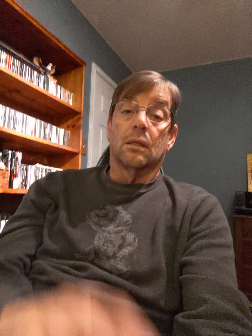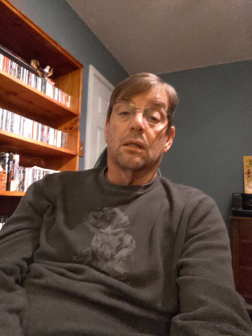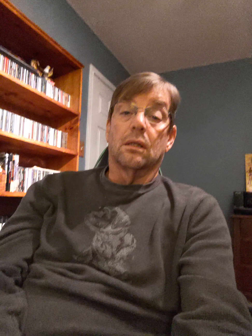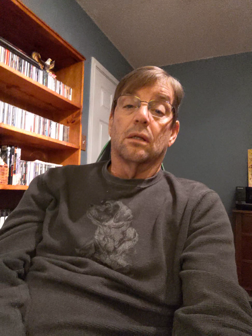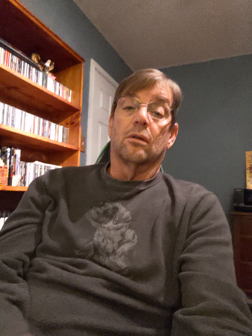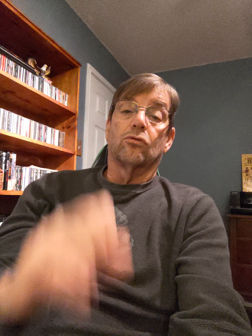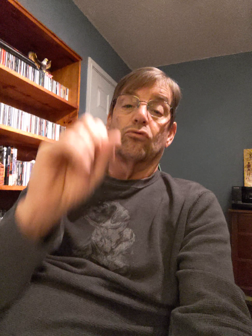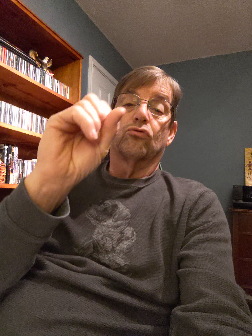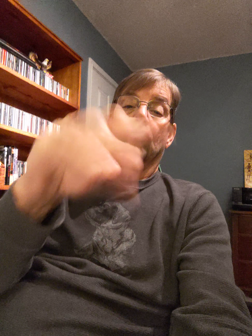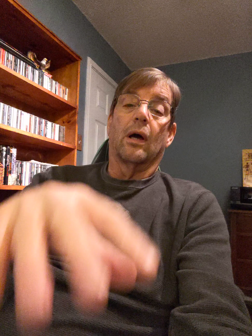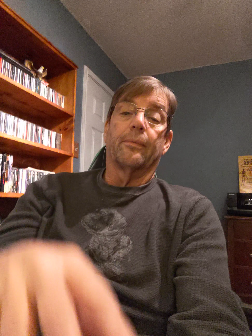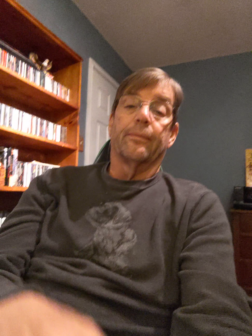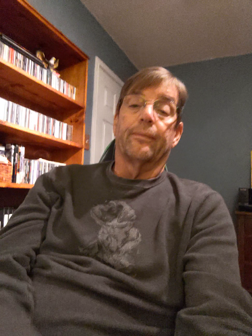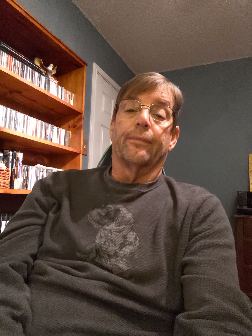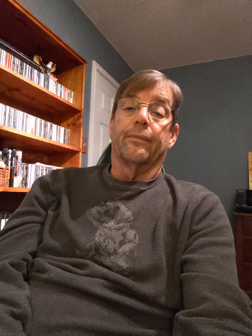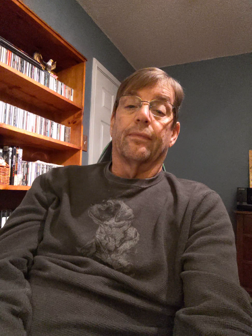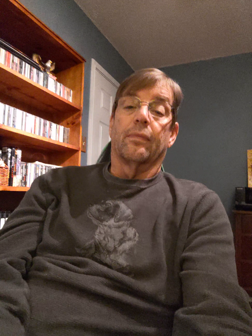drop